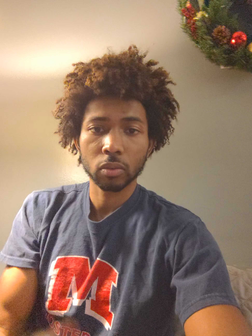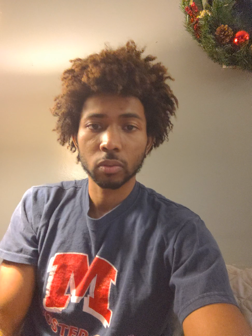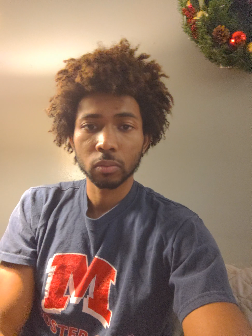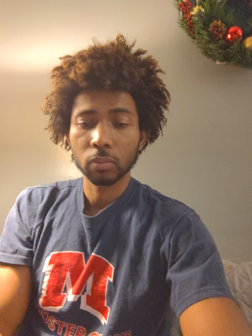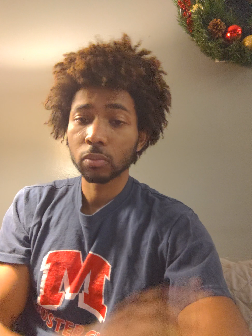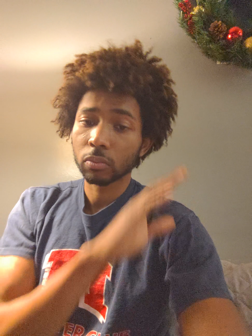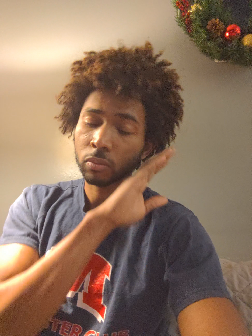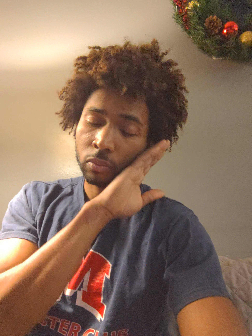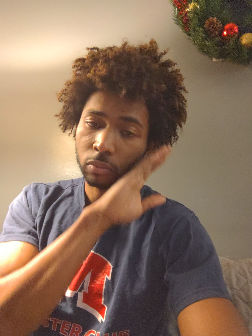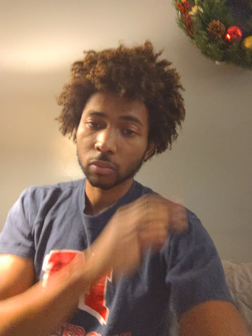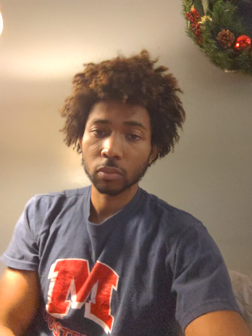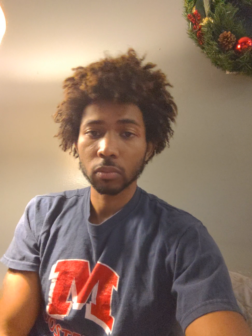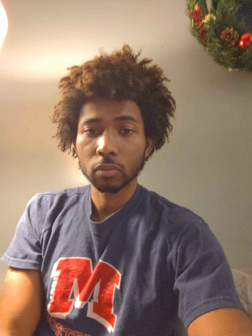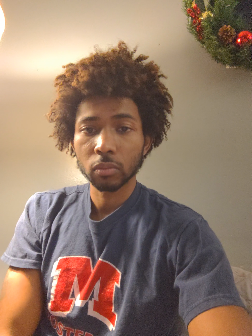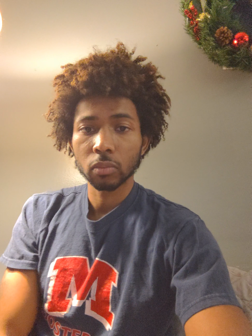bed